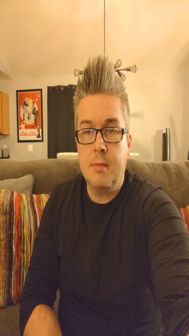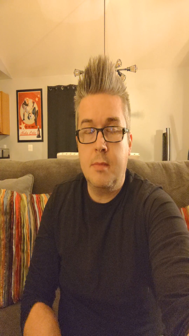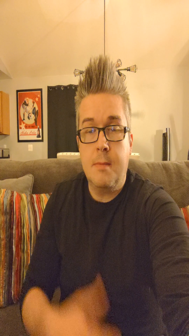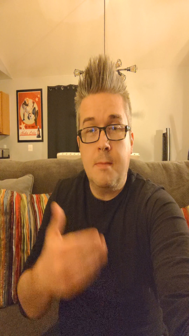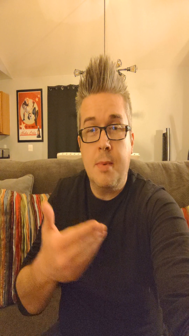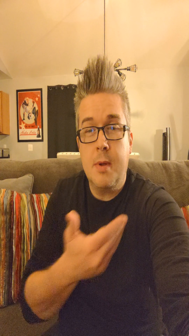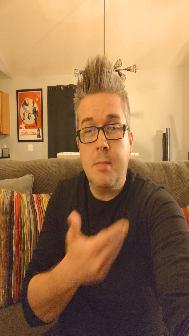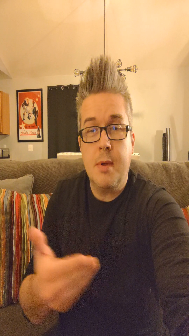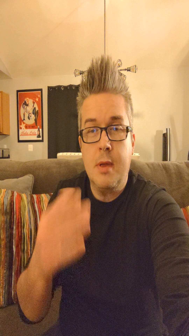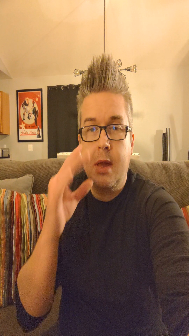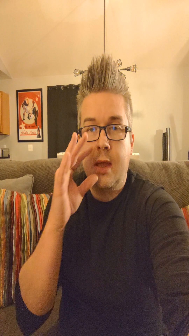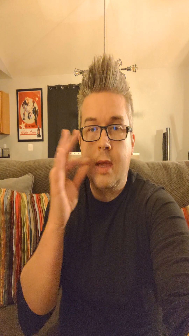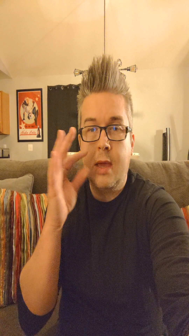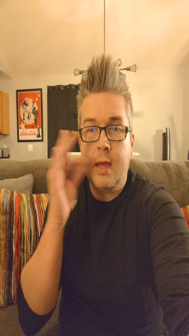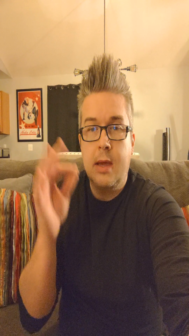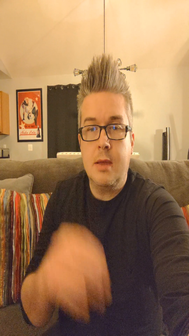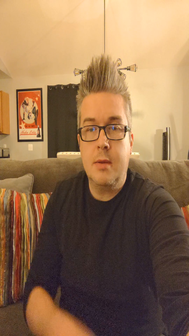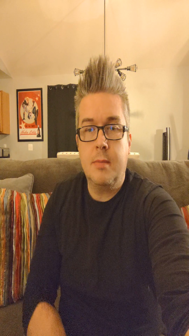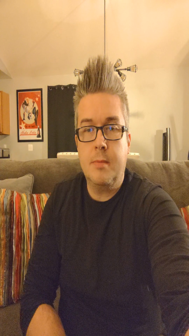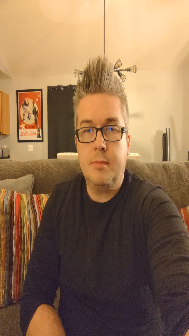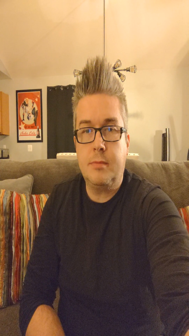kitty